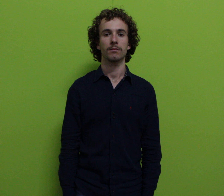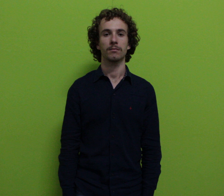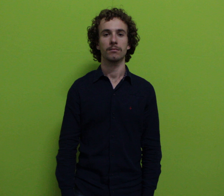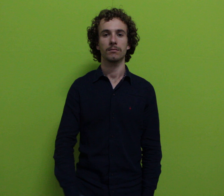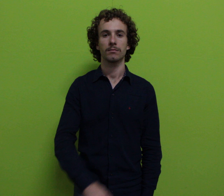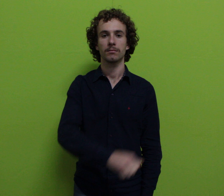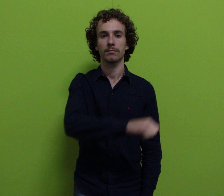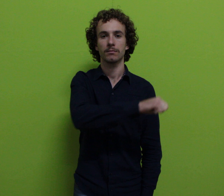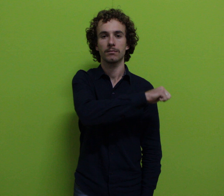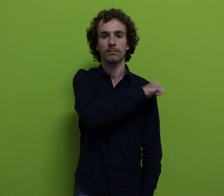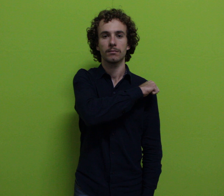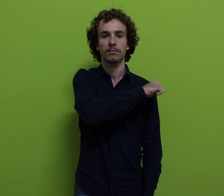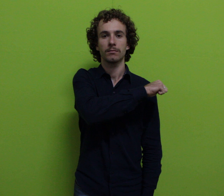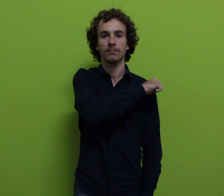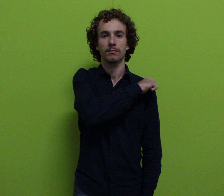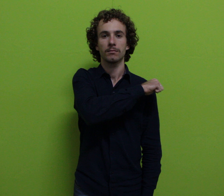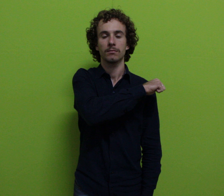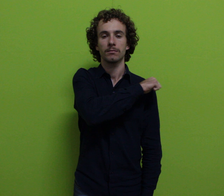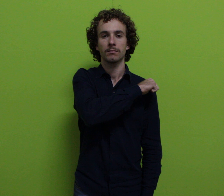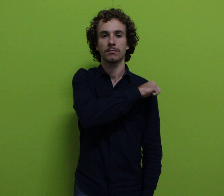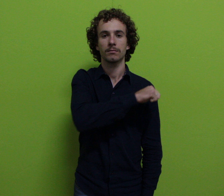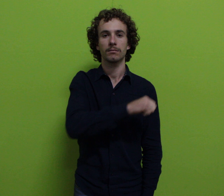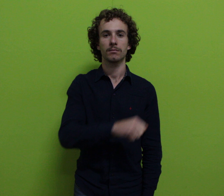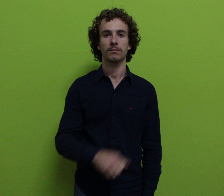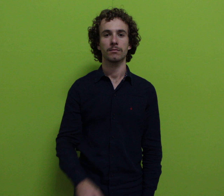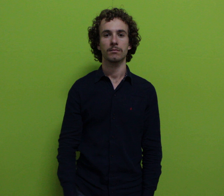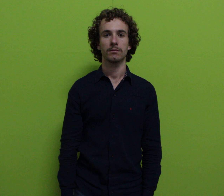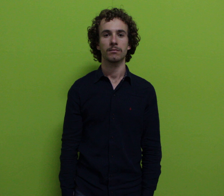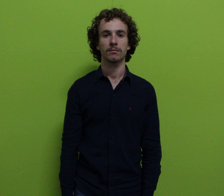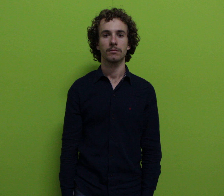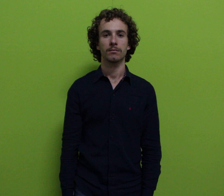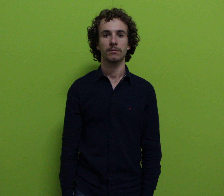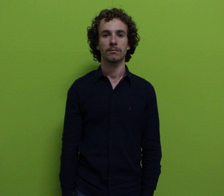aluno